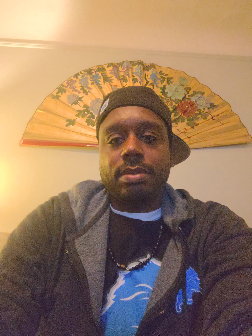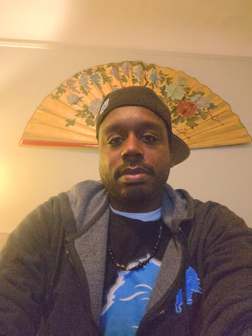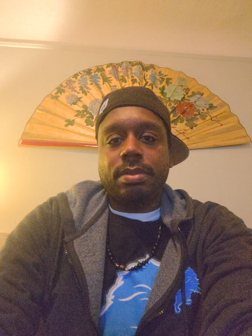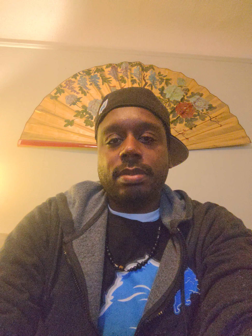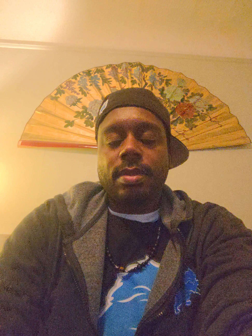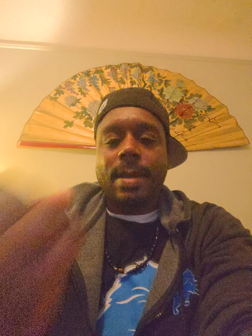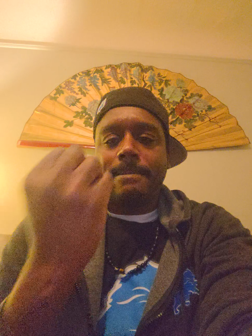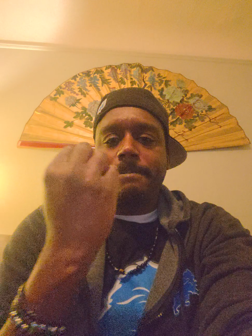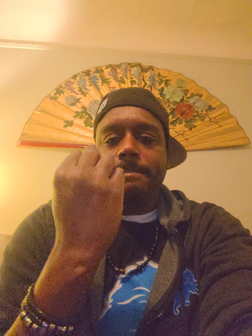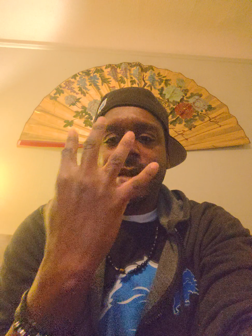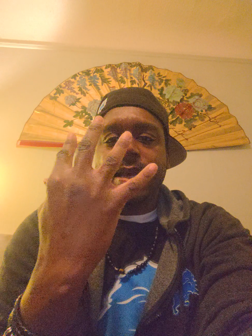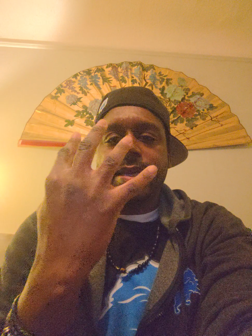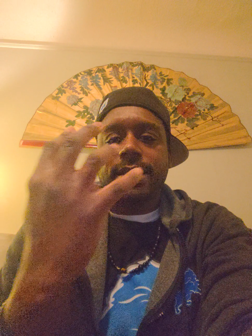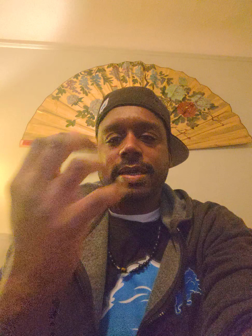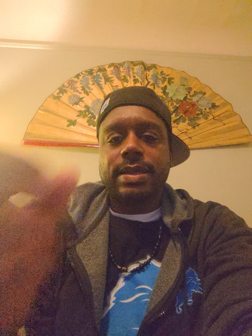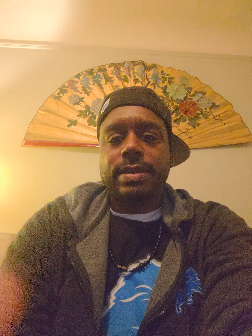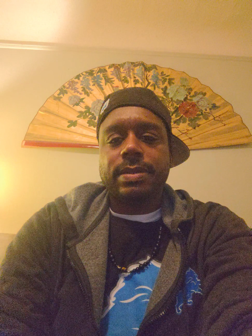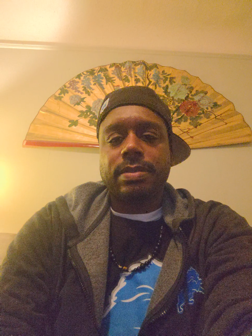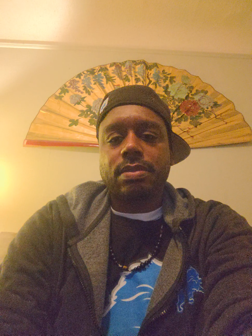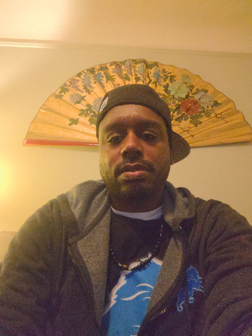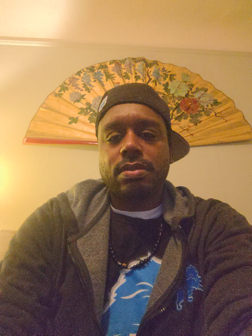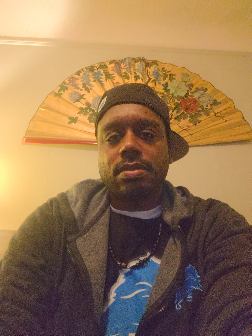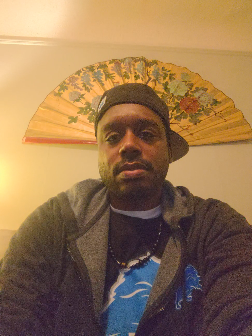many